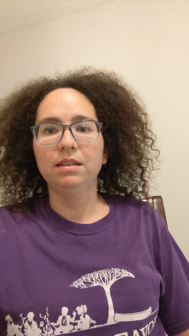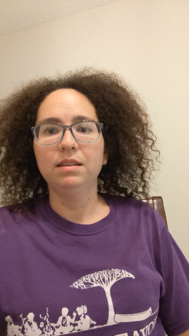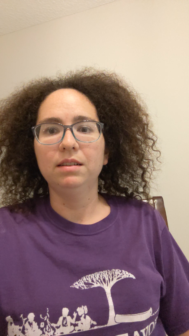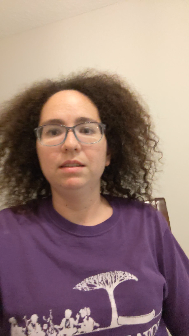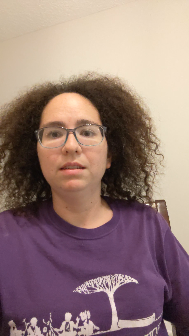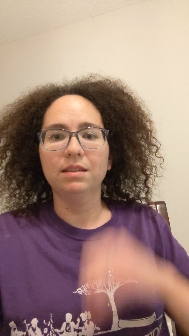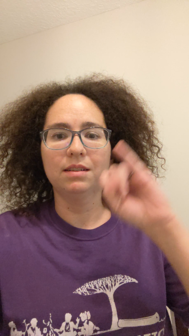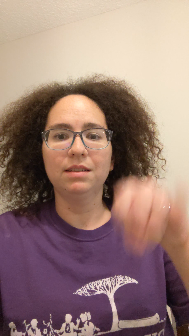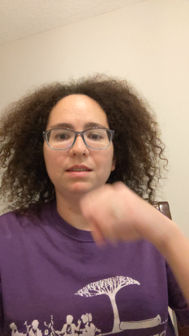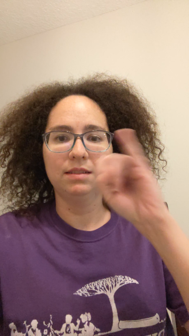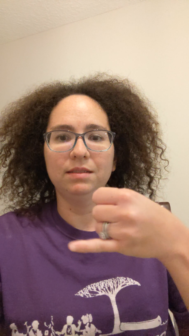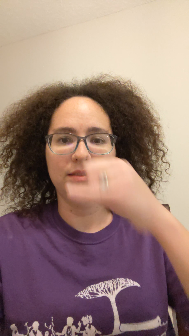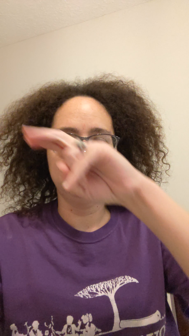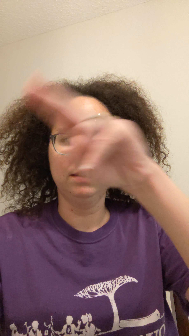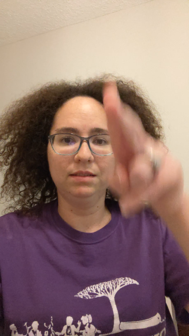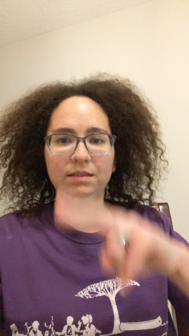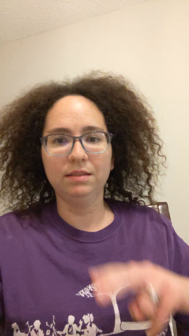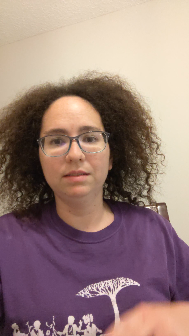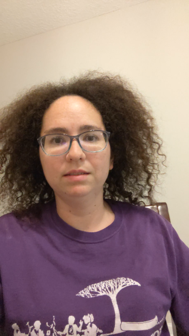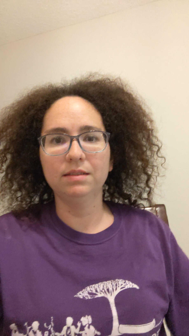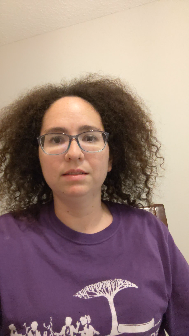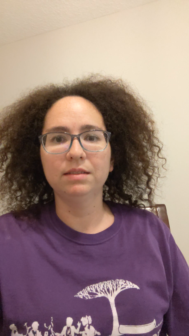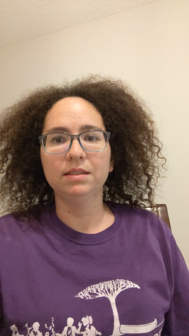jelly